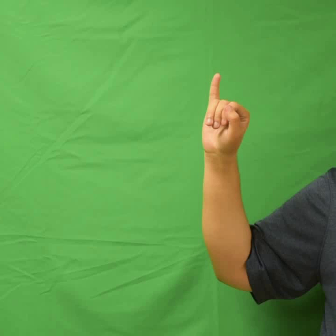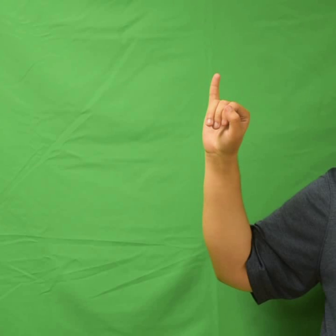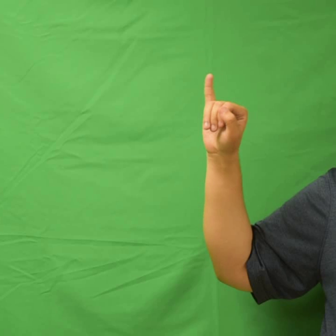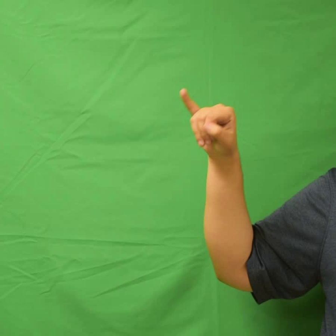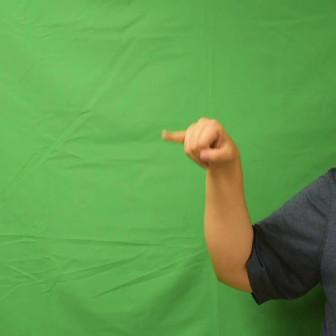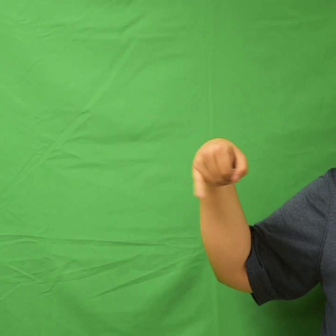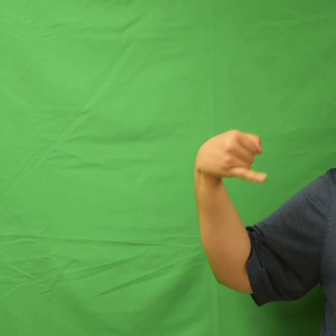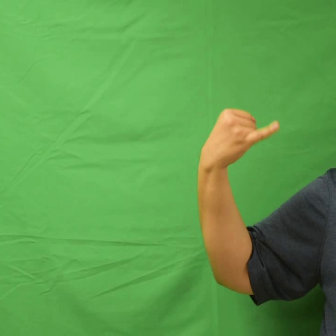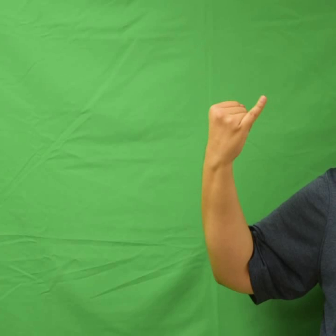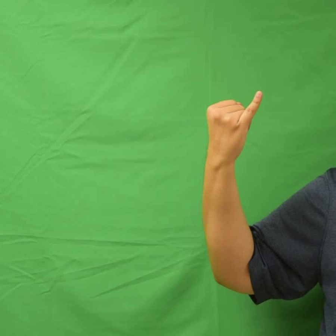J